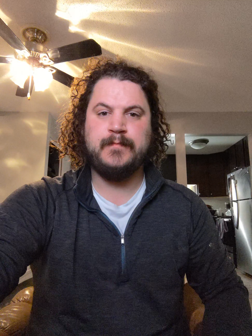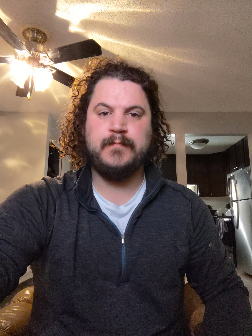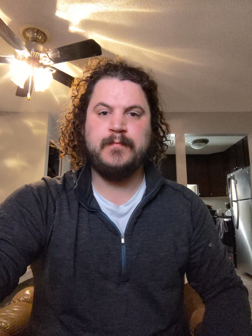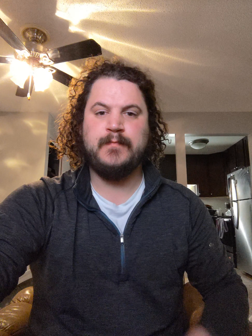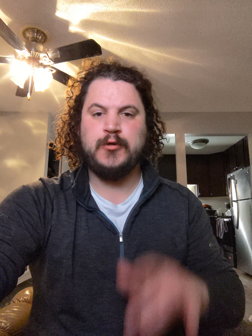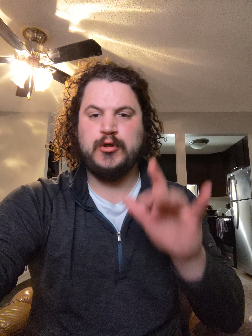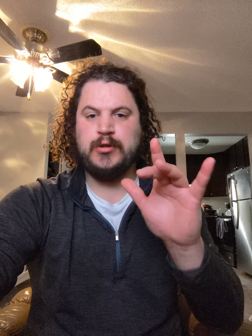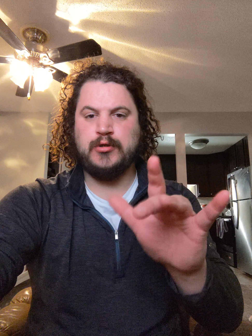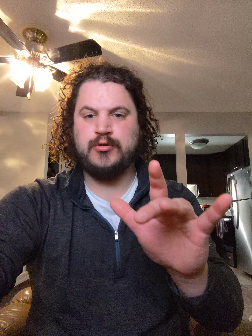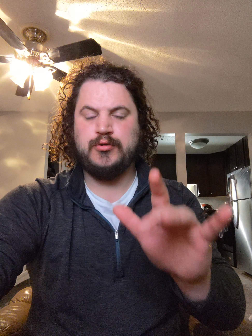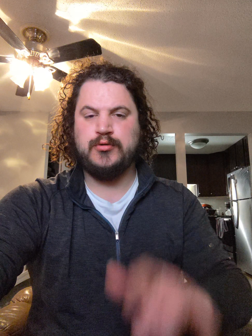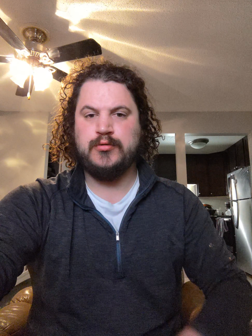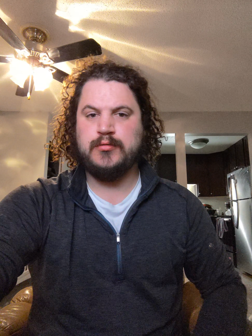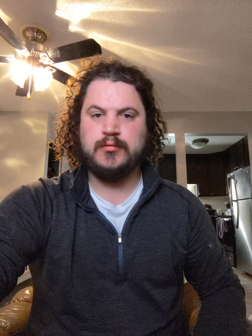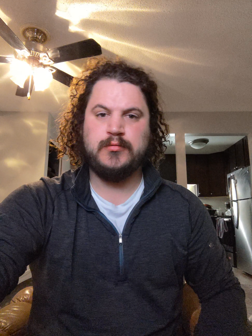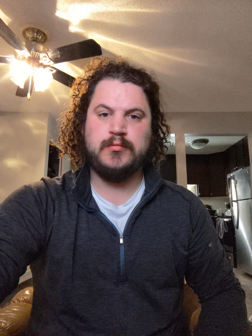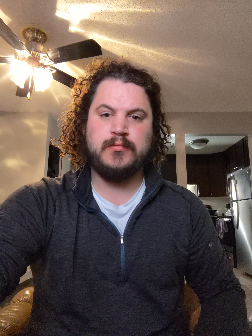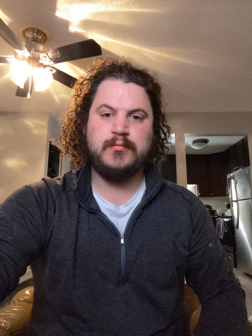touch